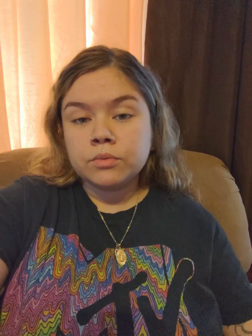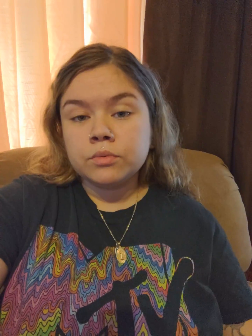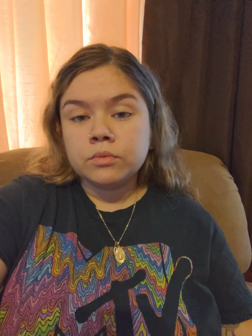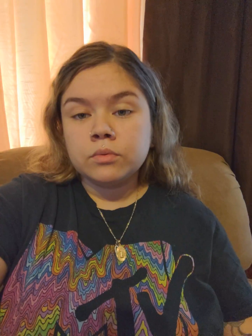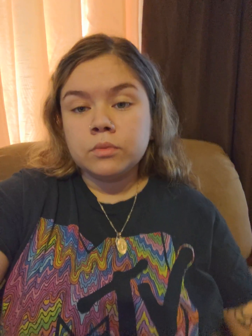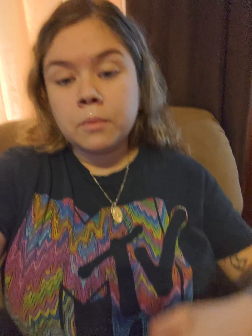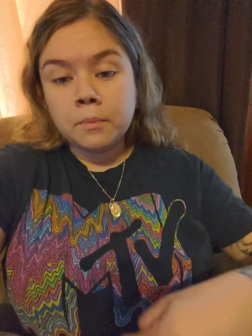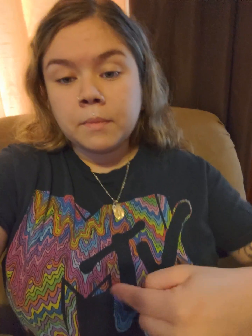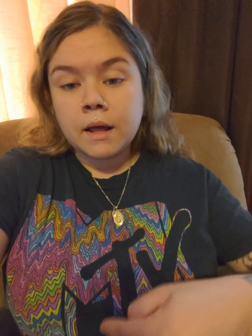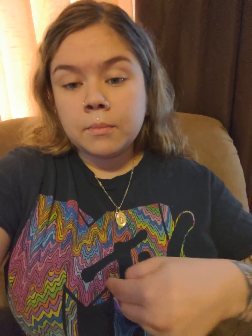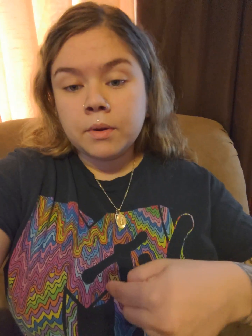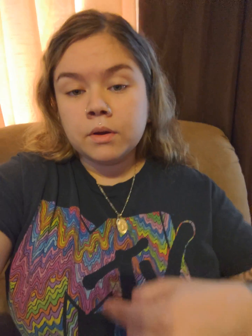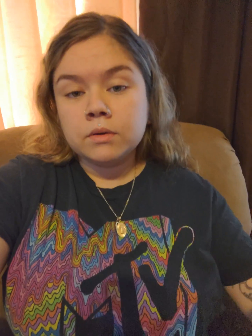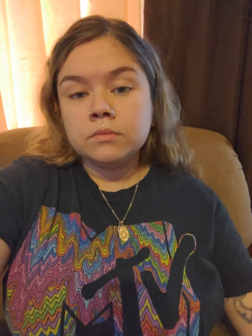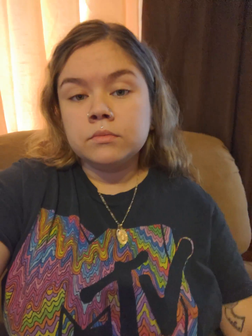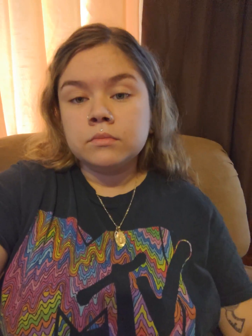belly button